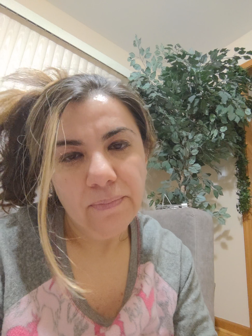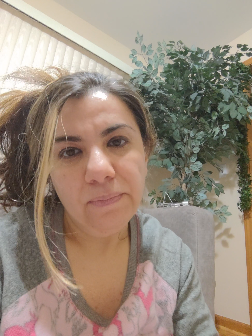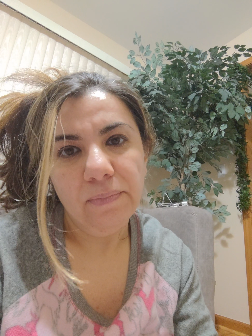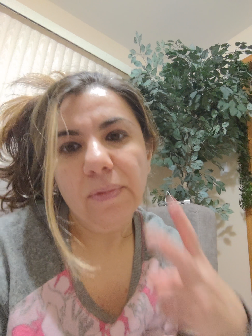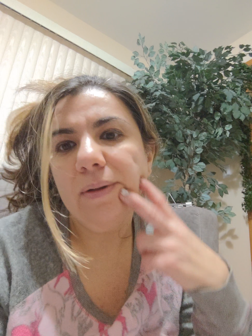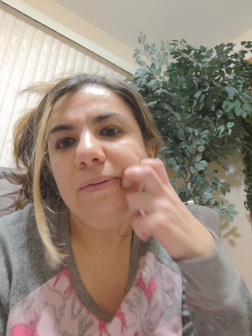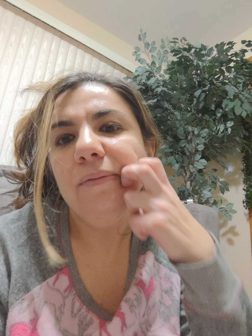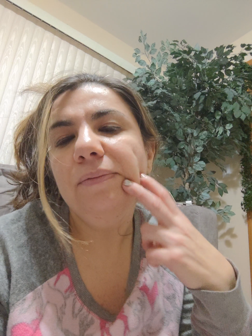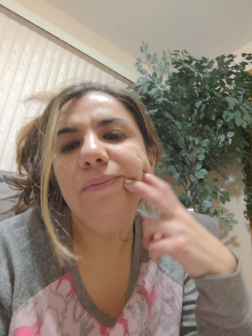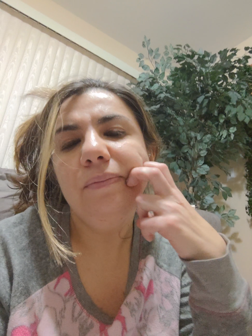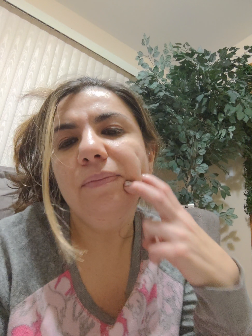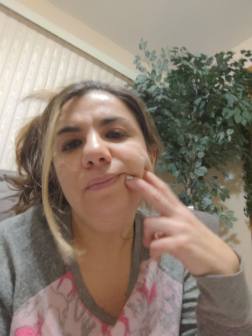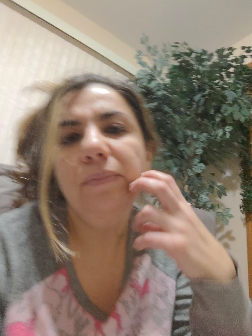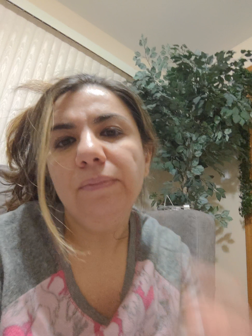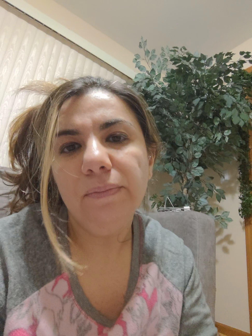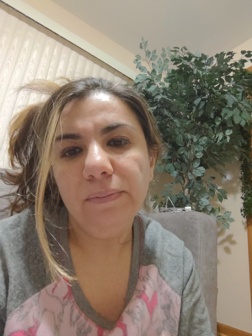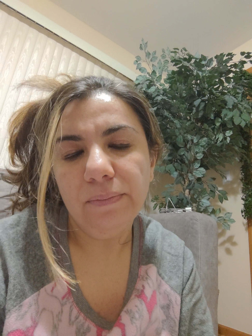gum